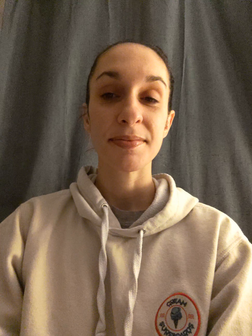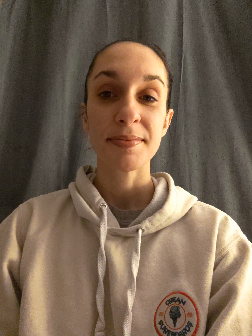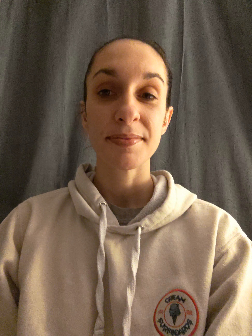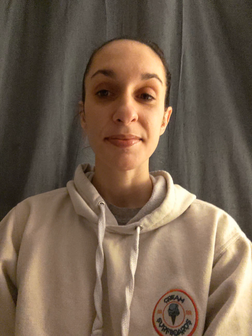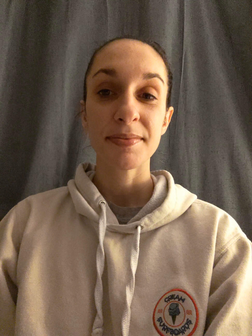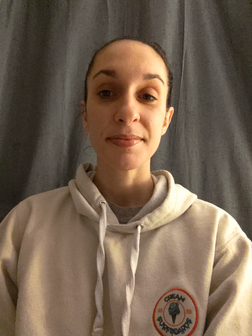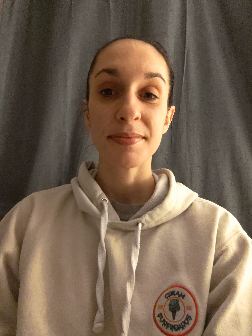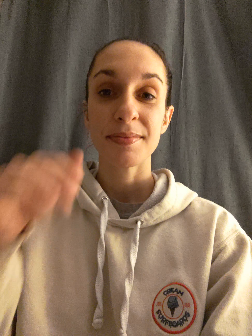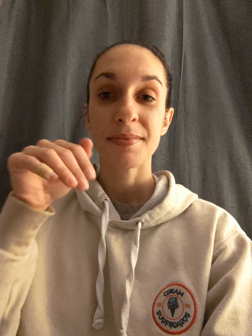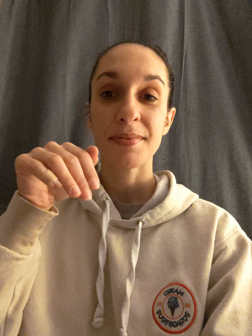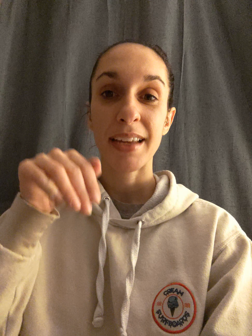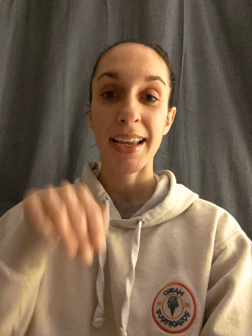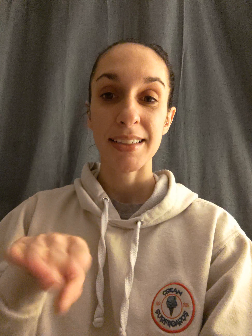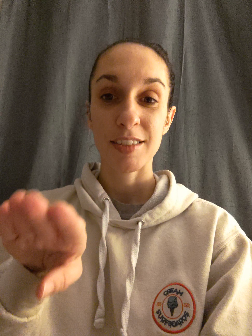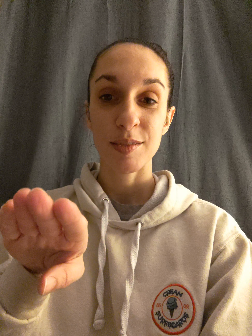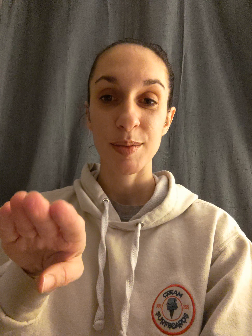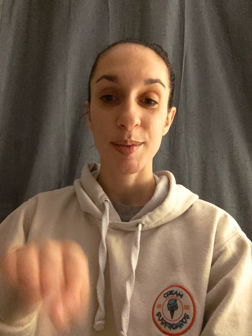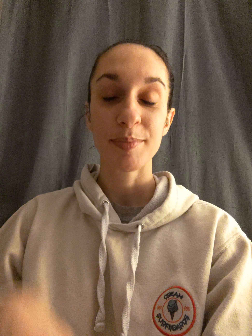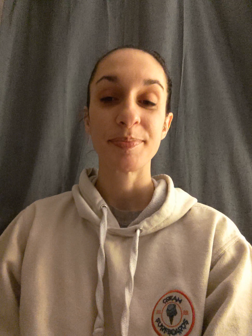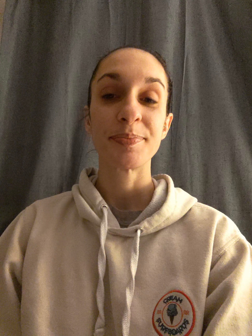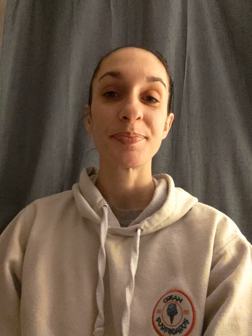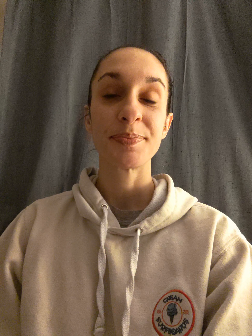into